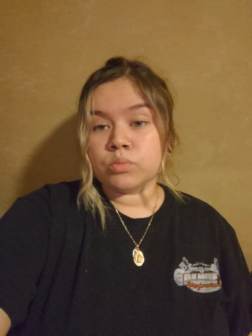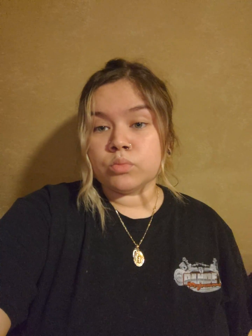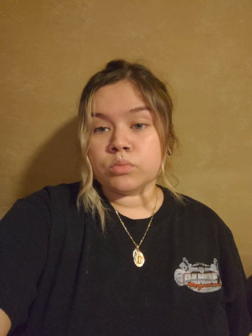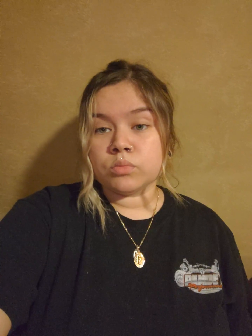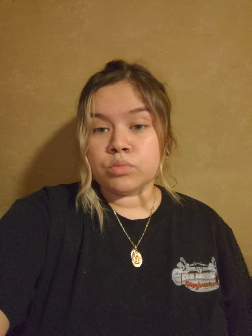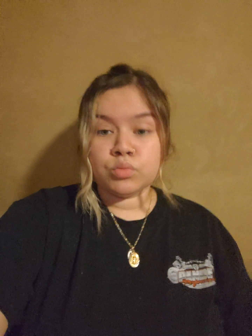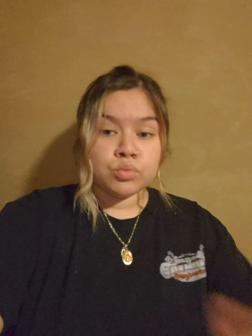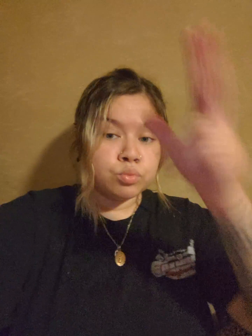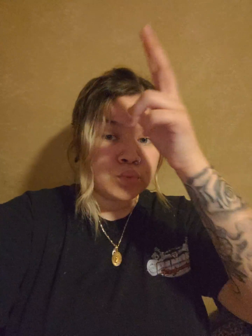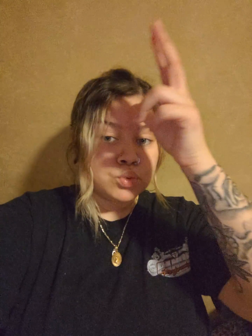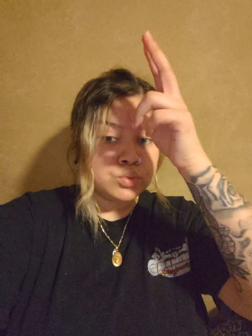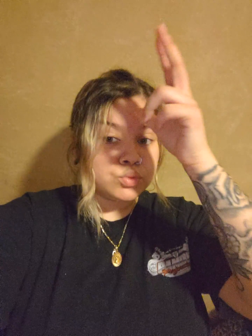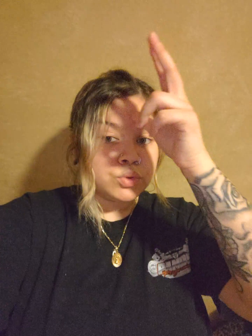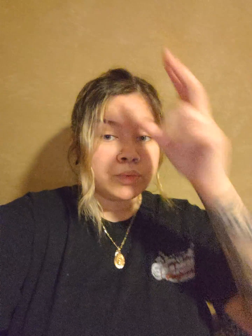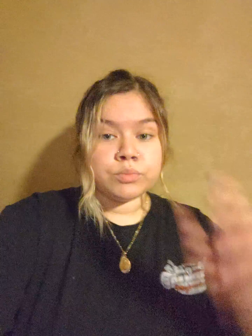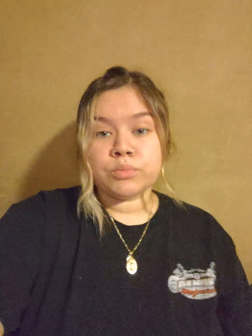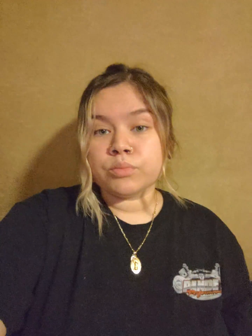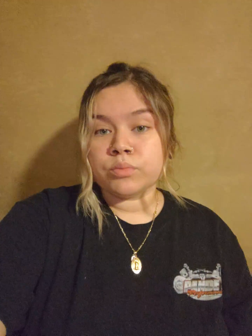rooster